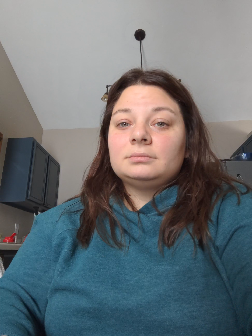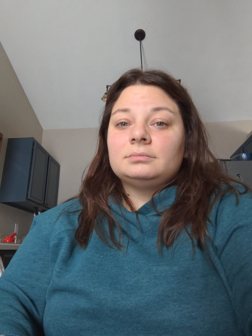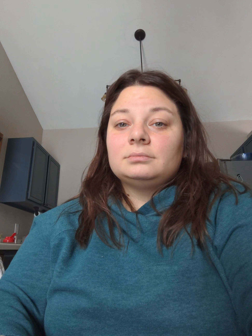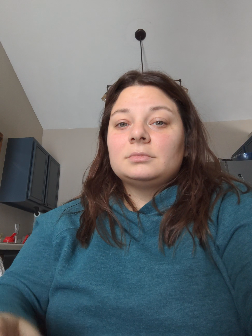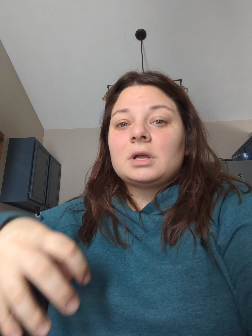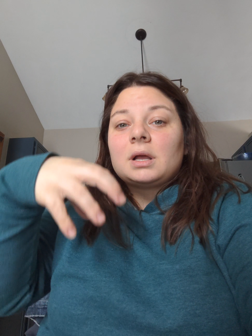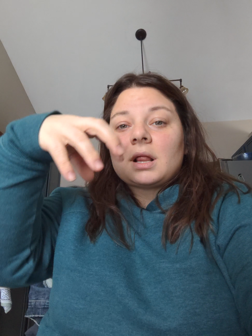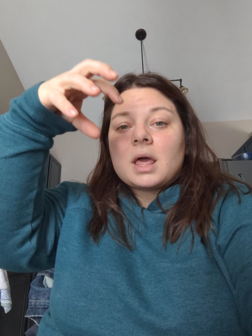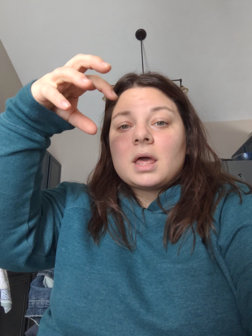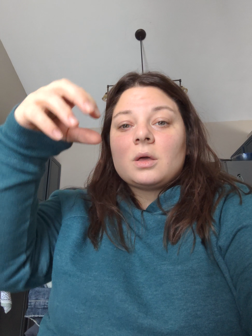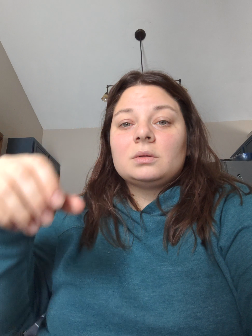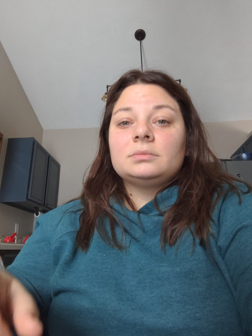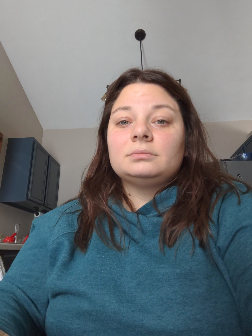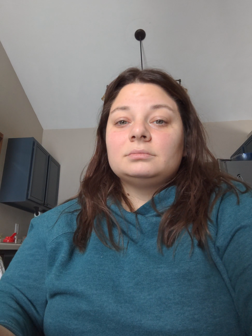cloud